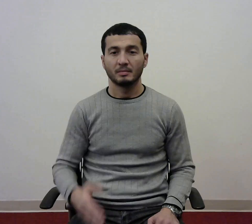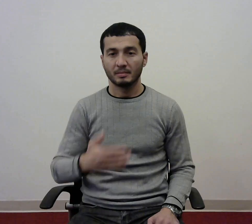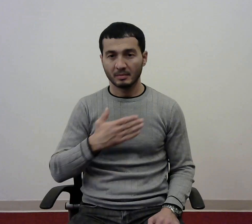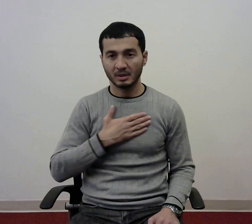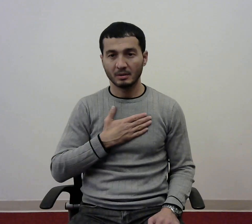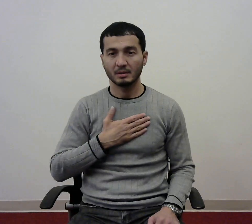mən